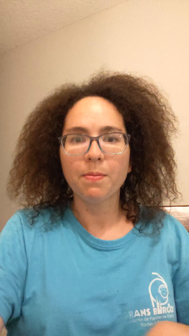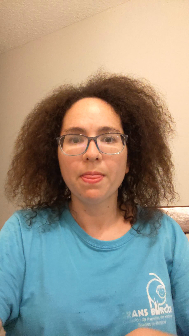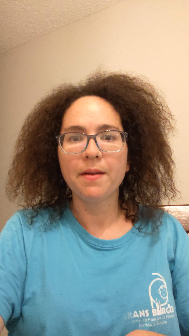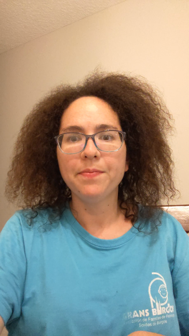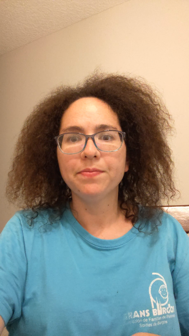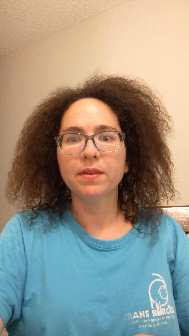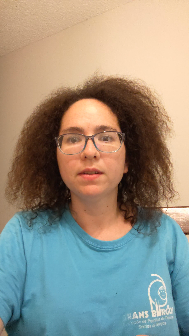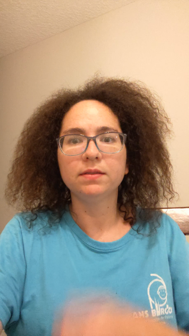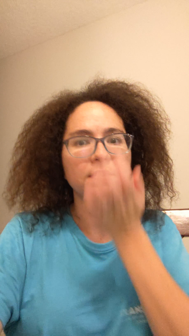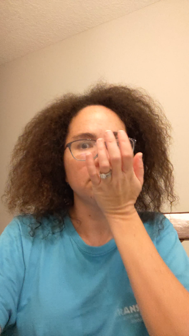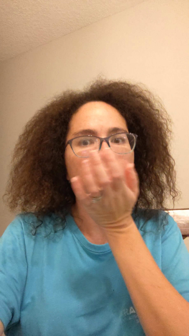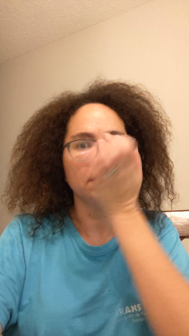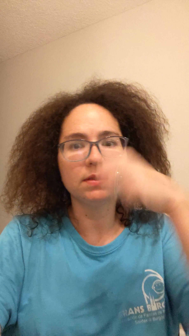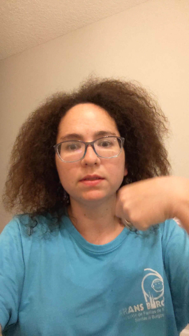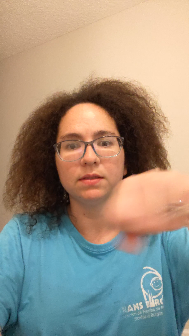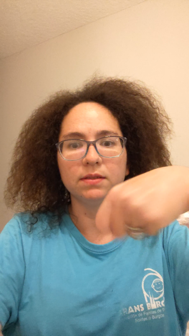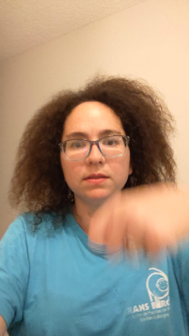lawn mower